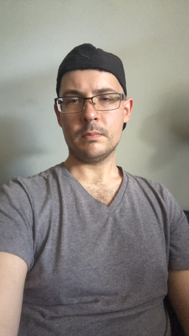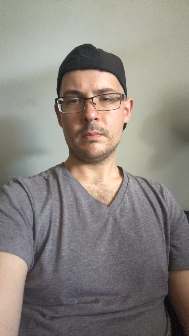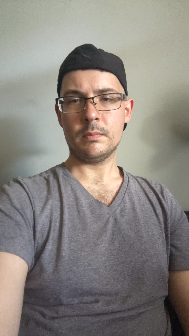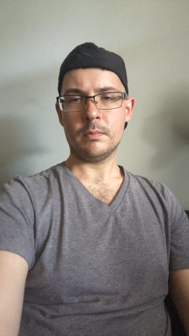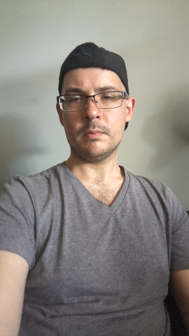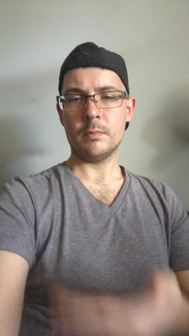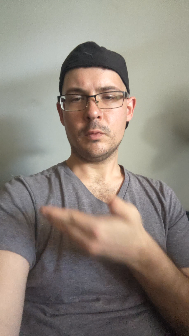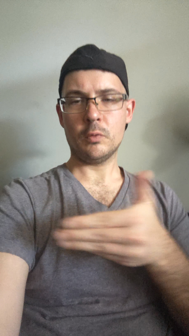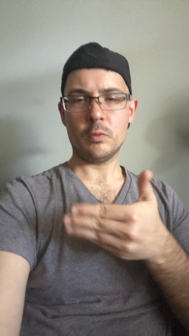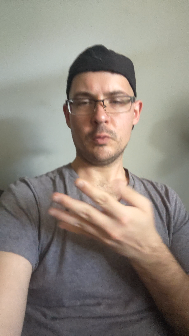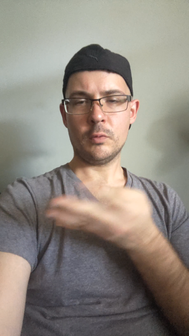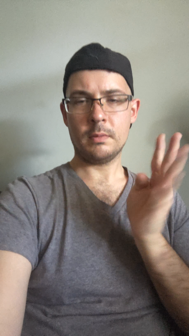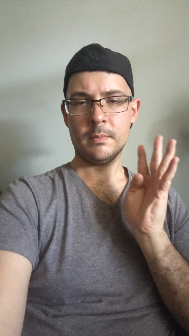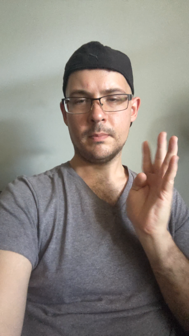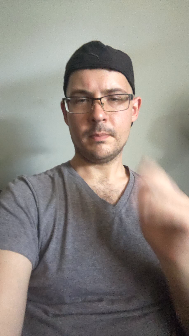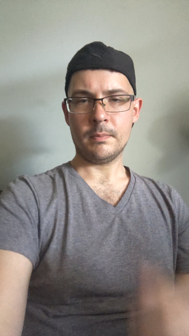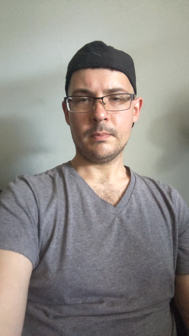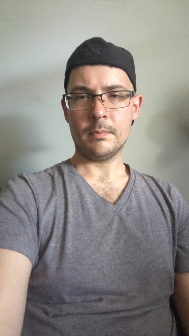crib